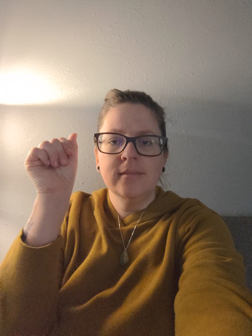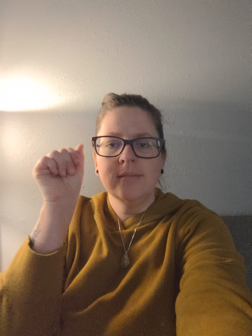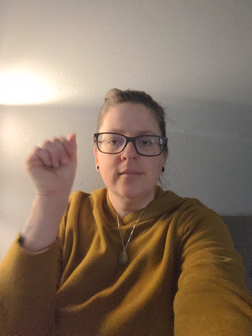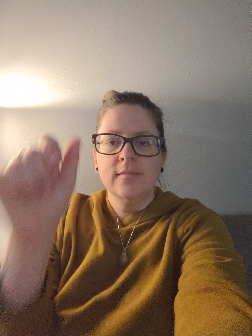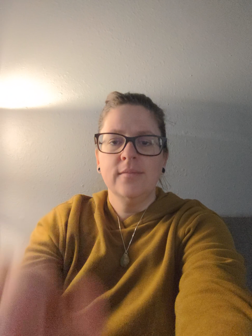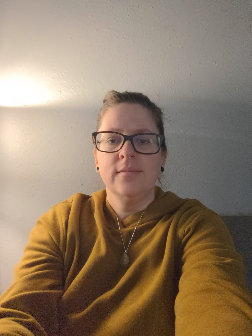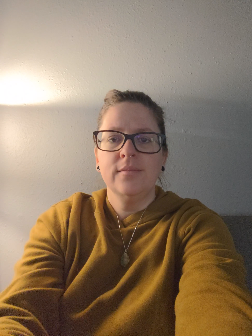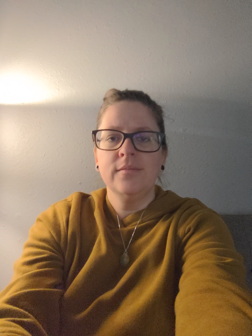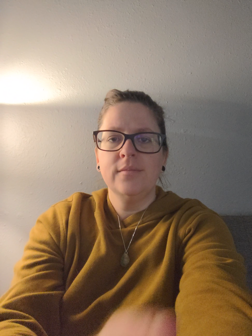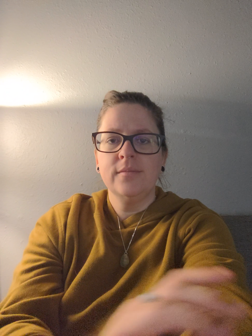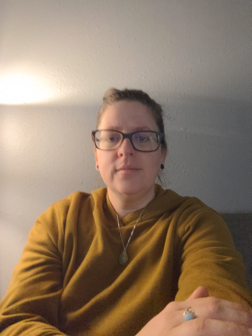aunt